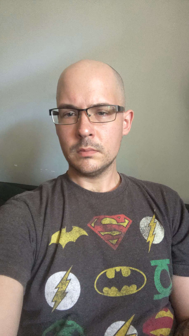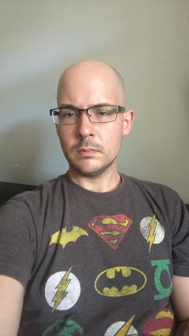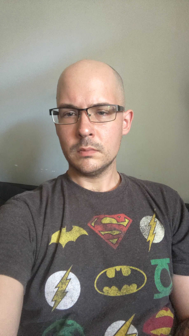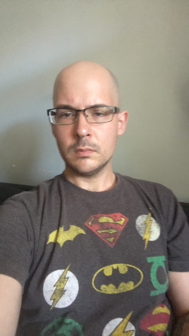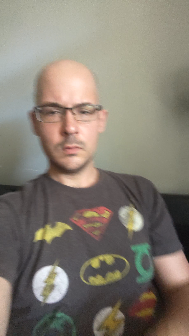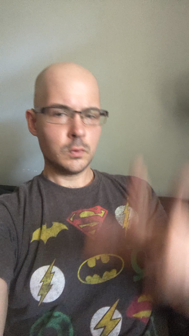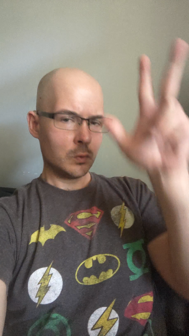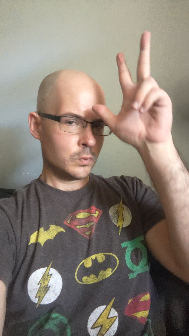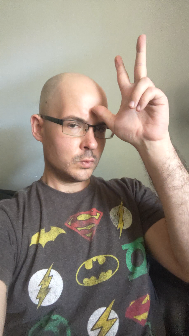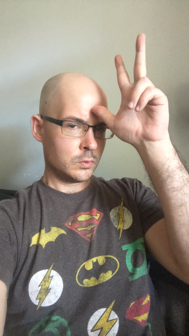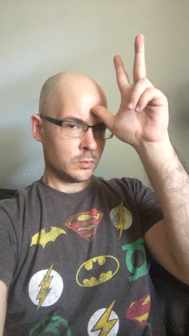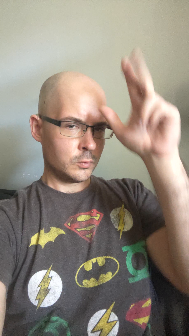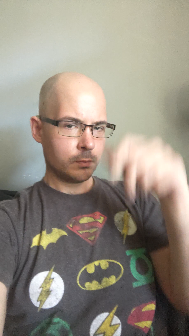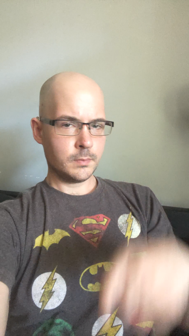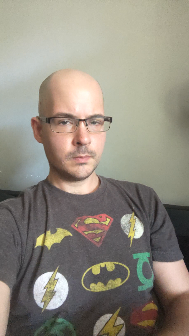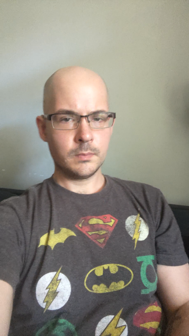rooster